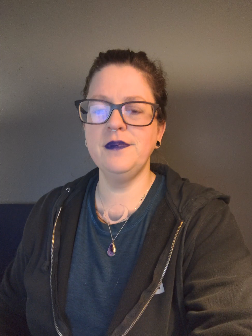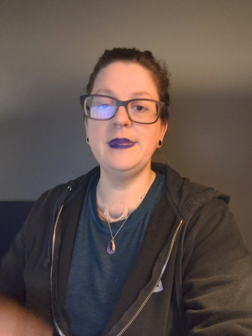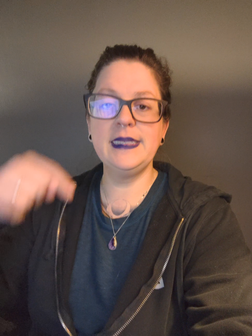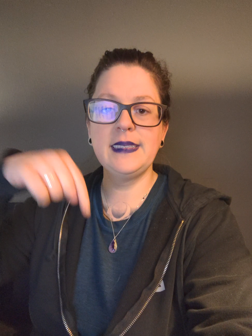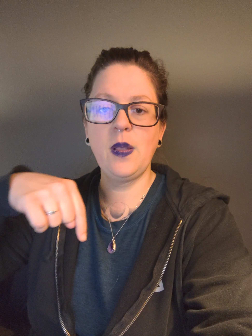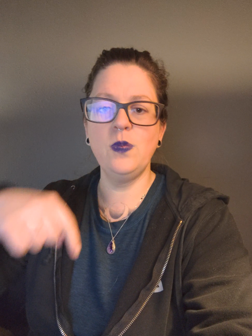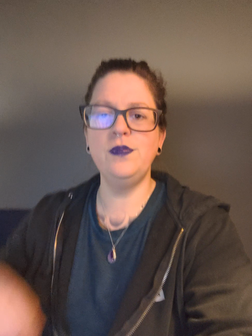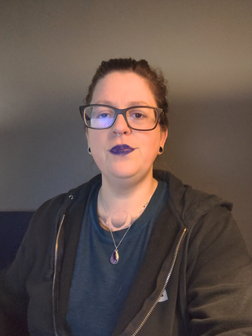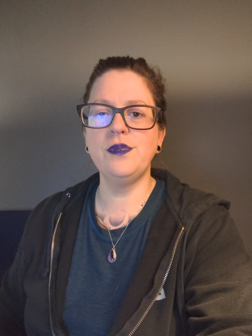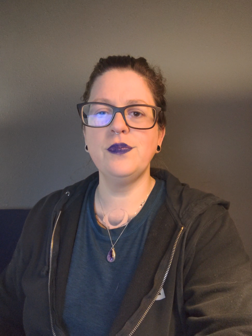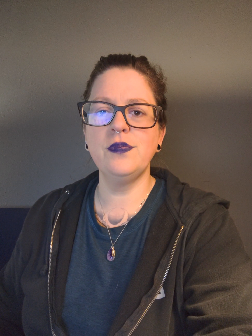down